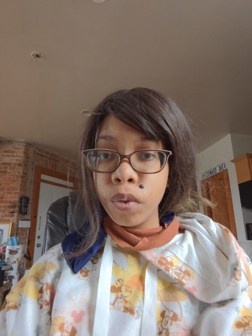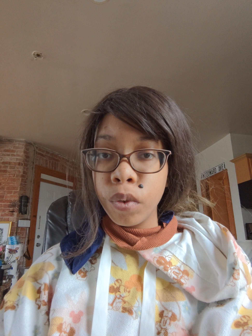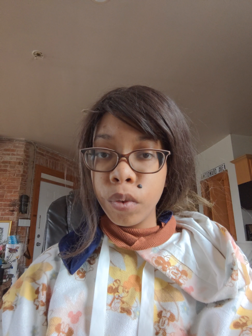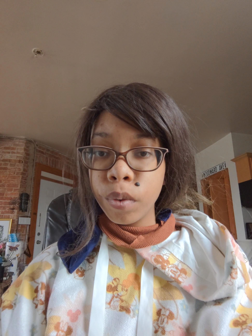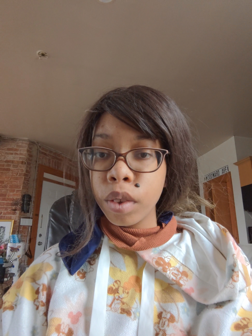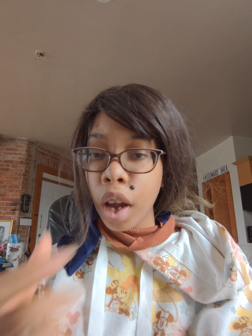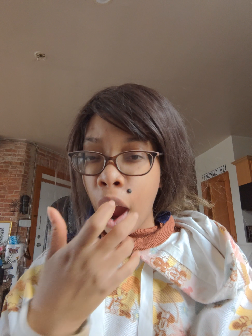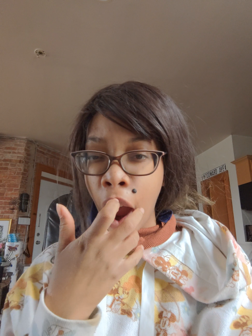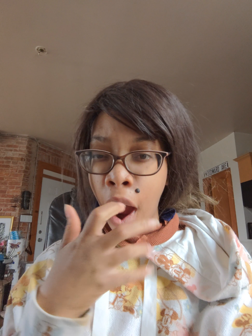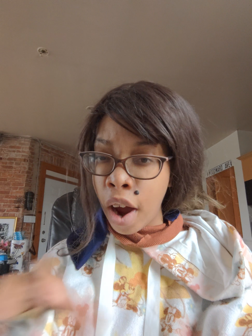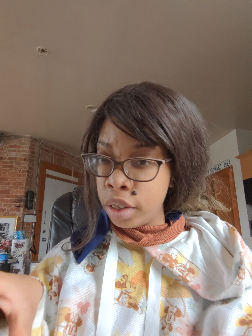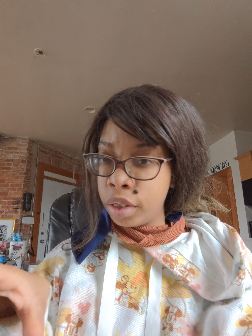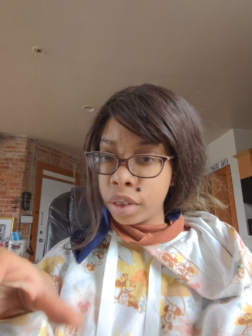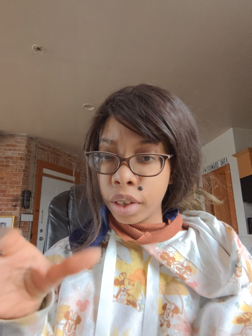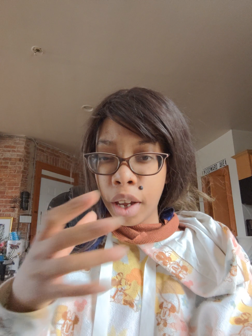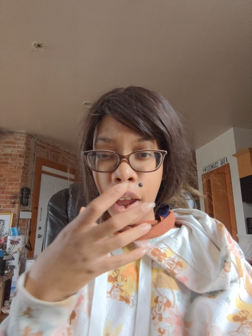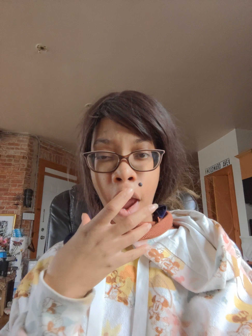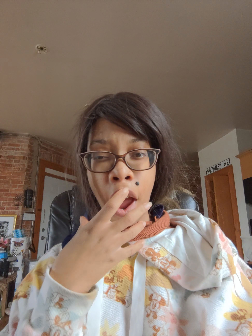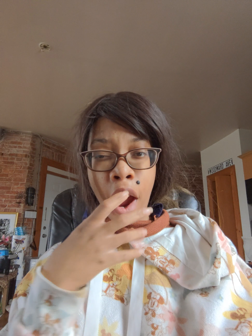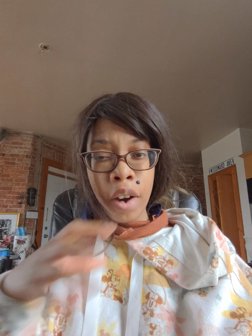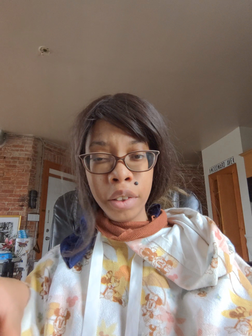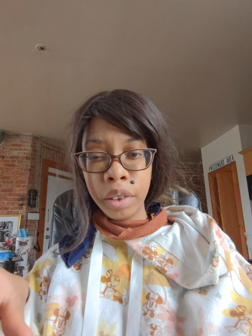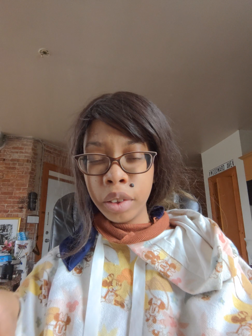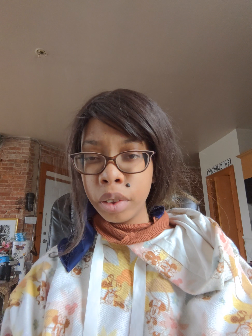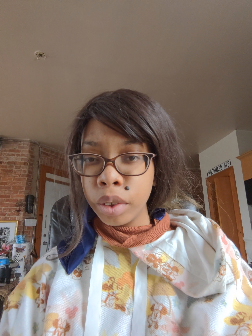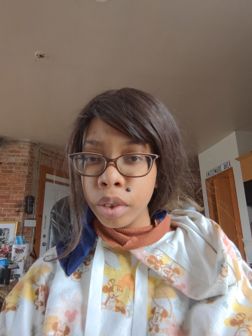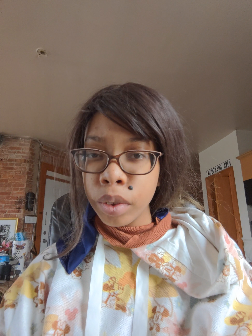hot